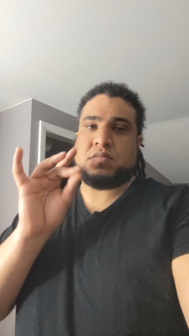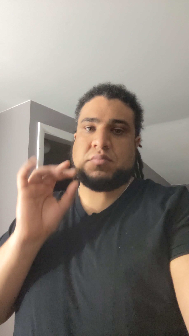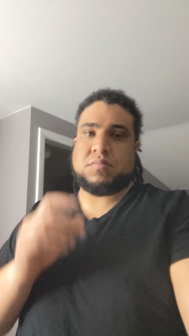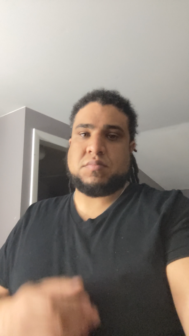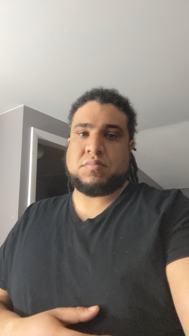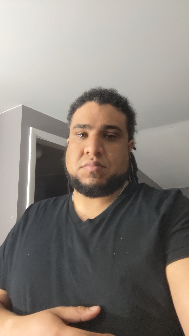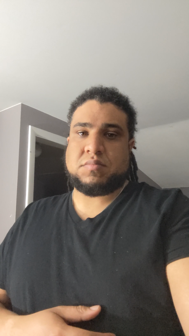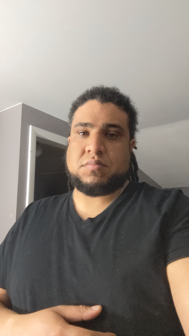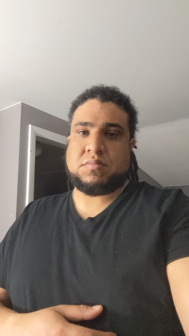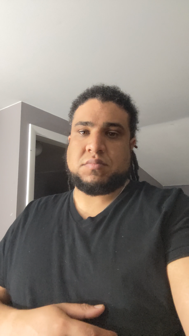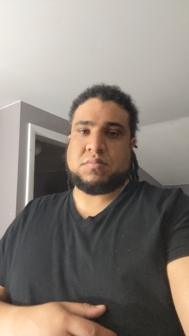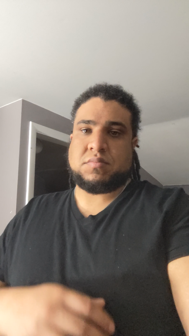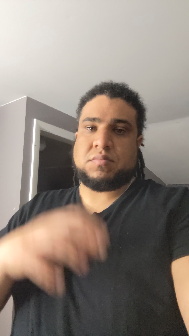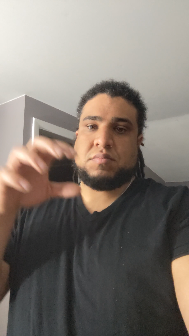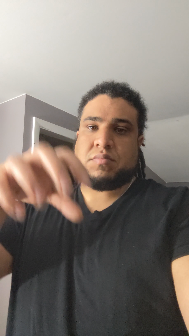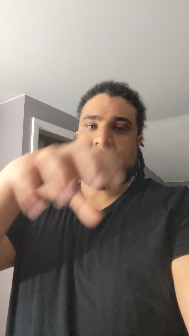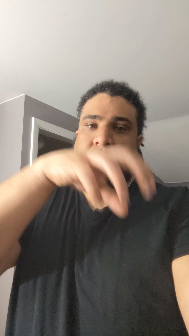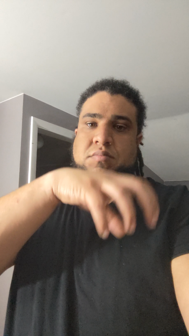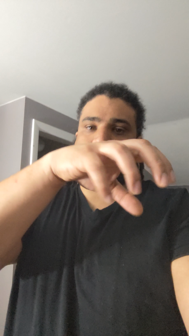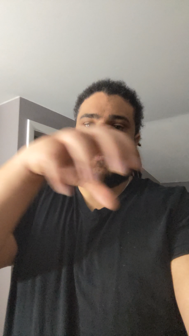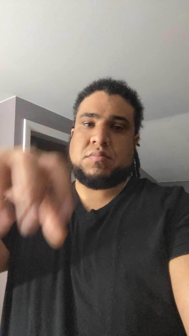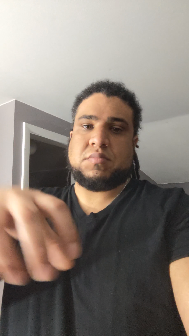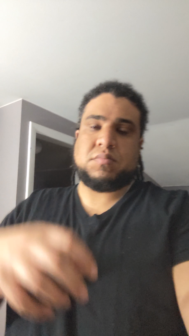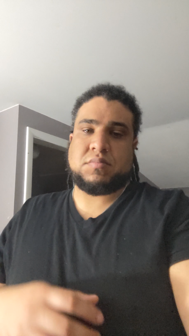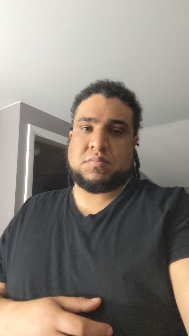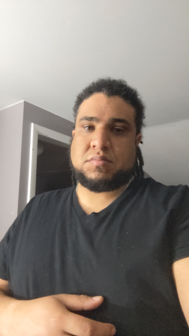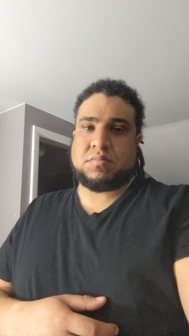block